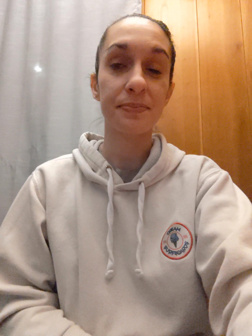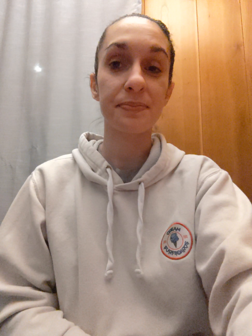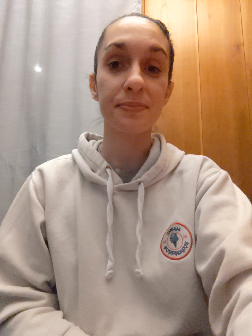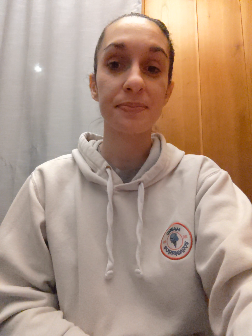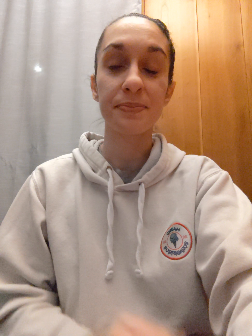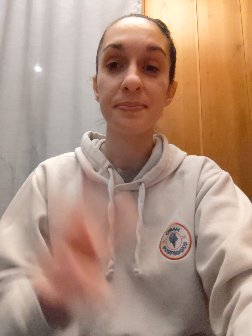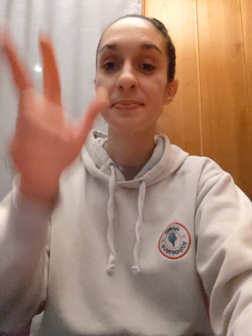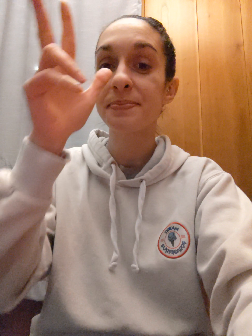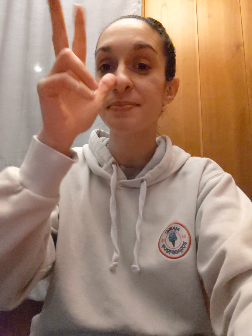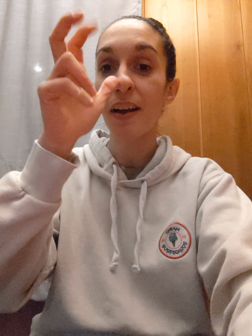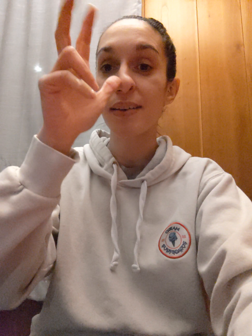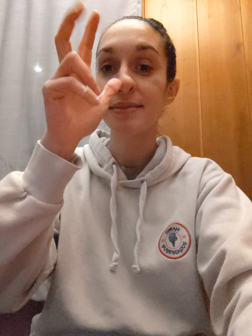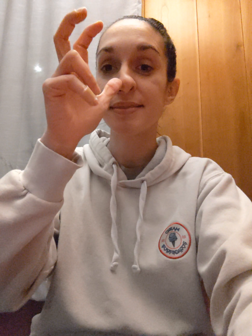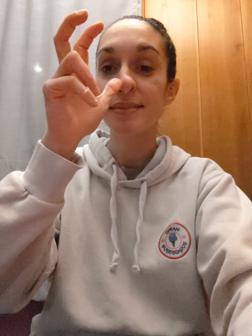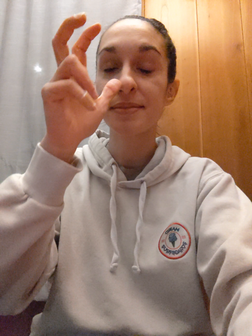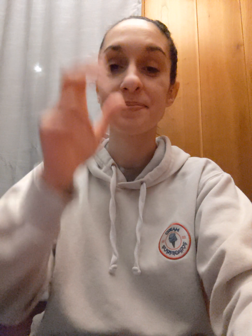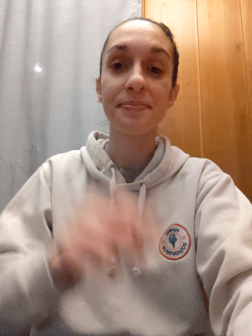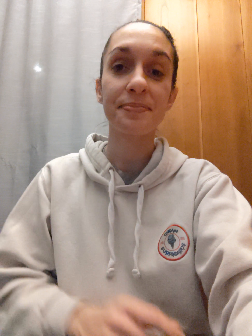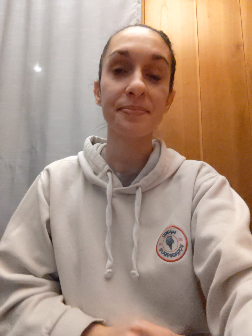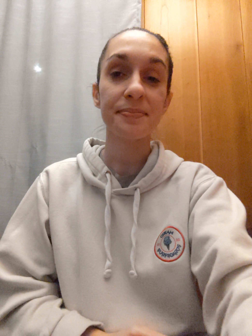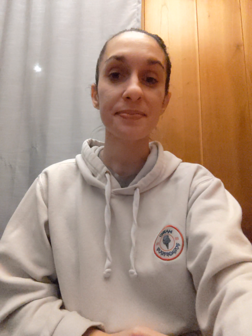bug